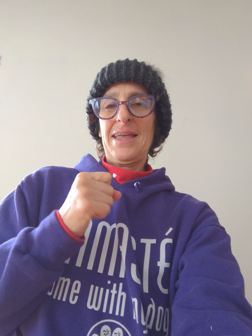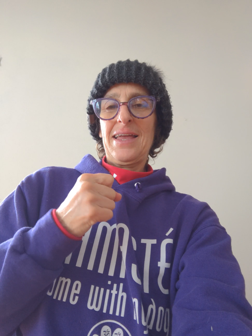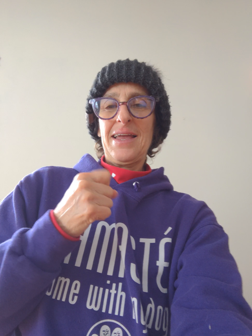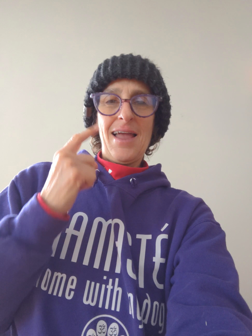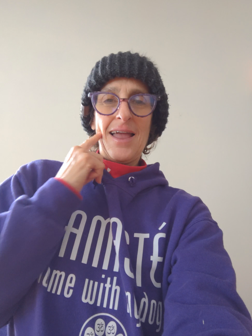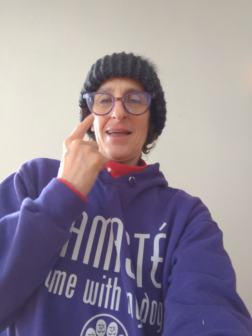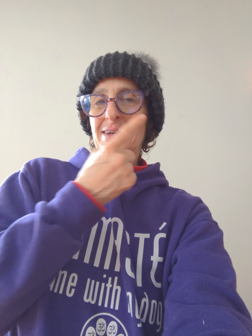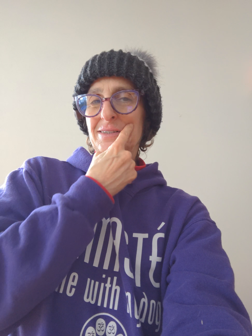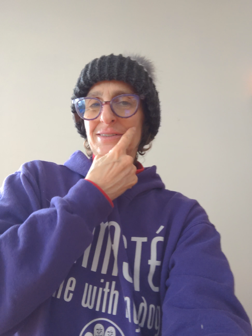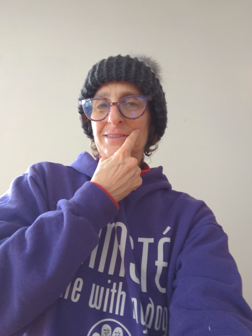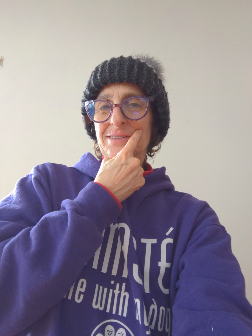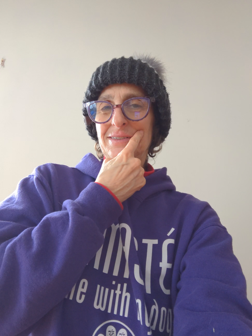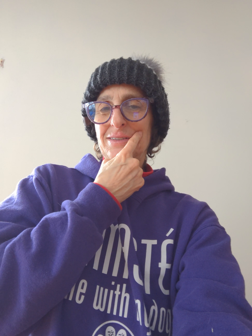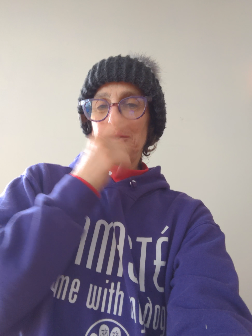eye